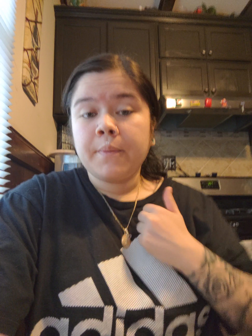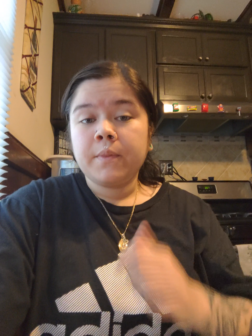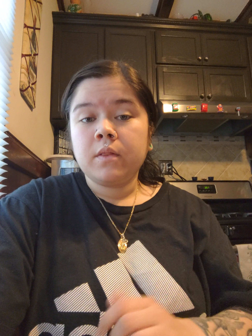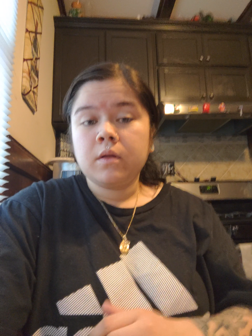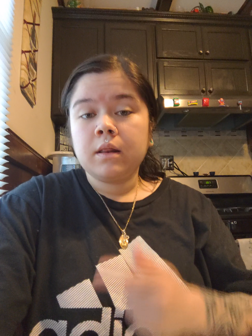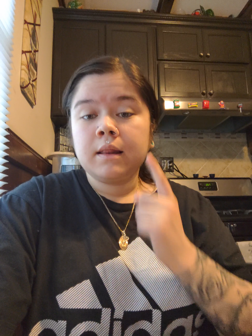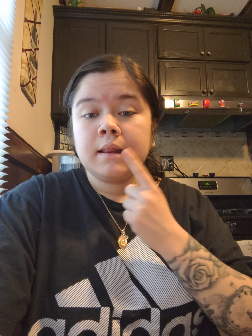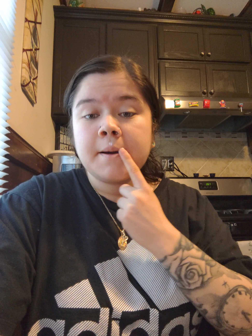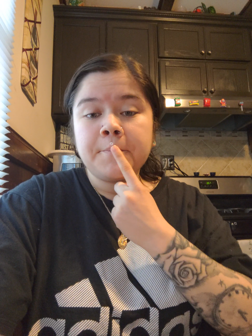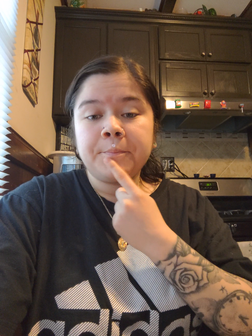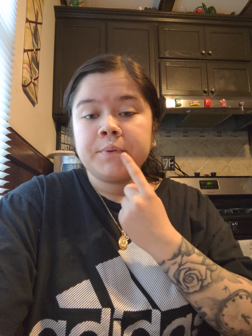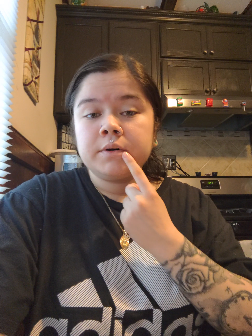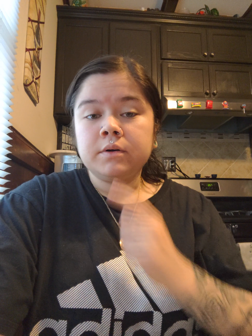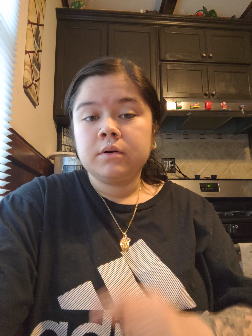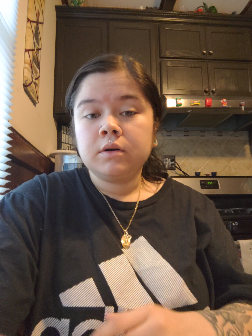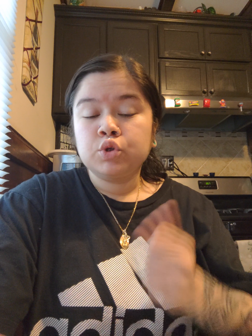lips